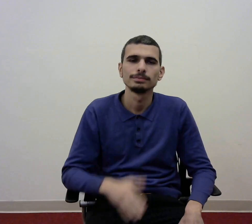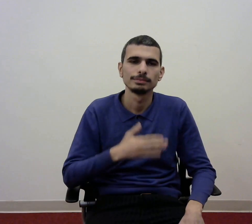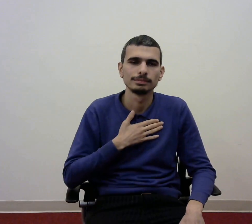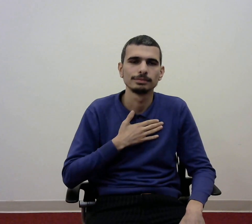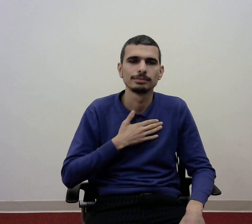mən